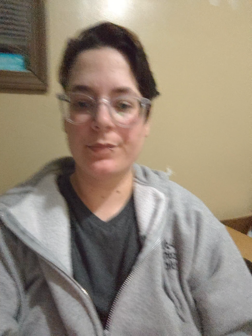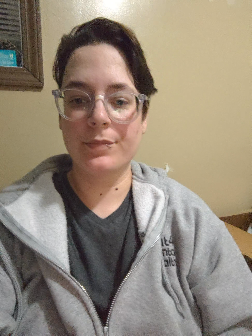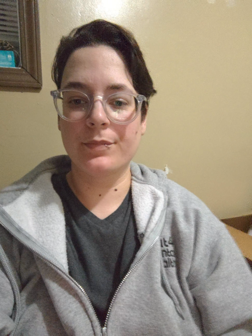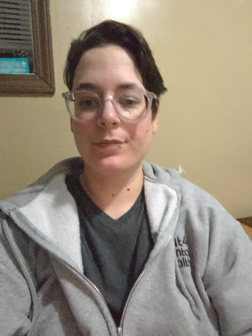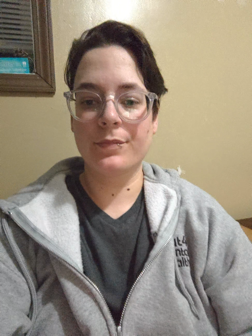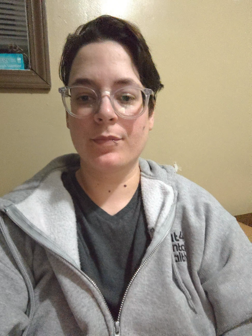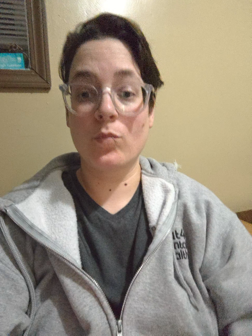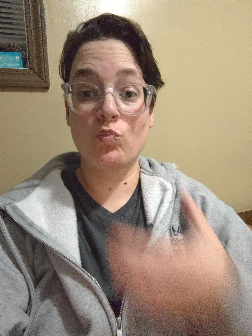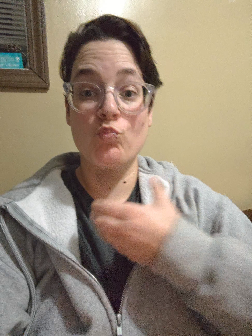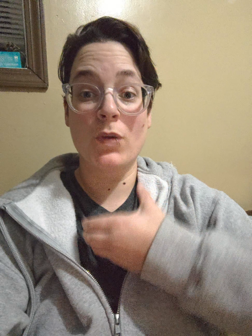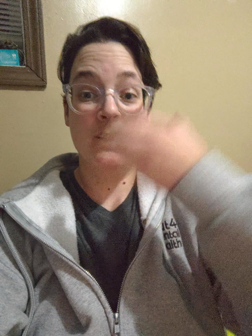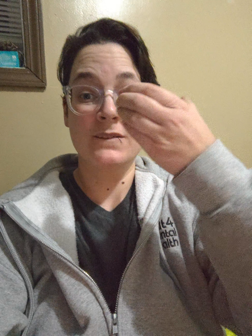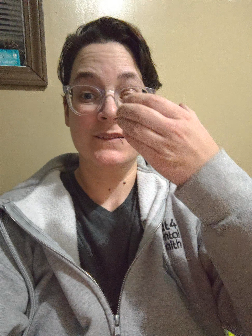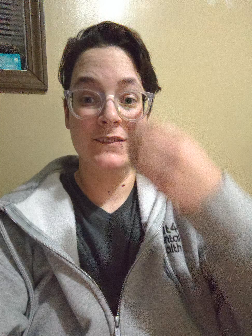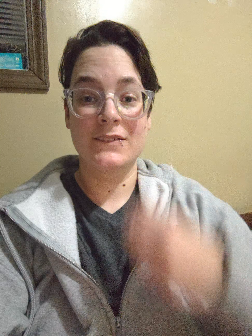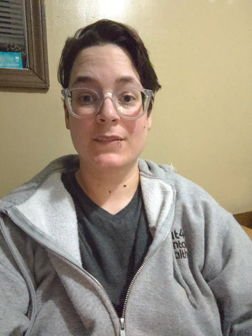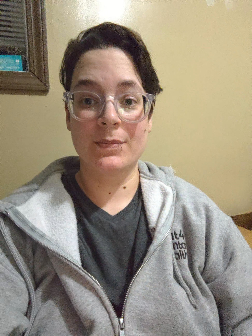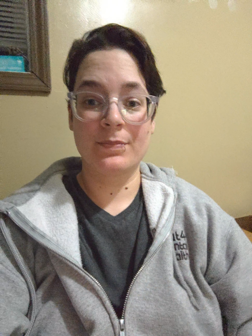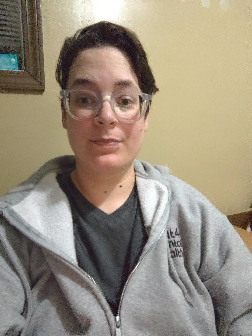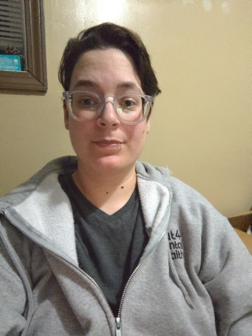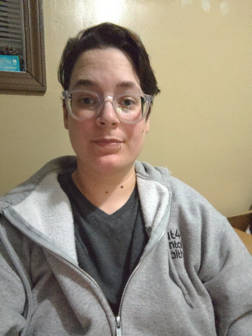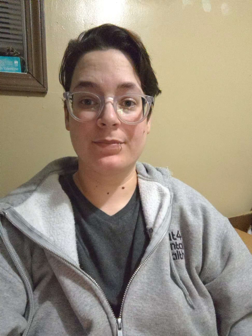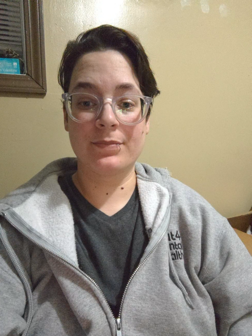giraffe